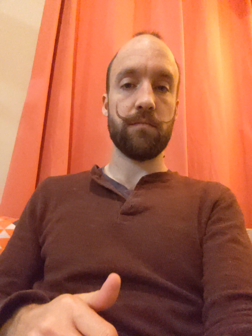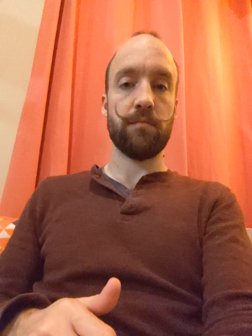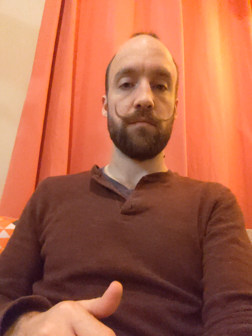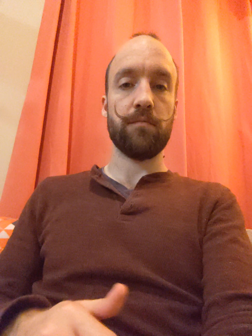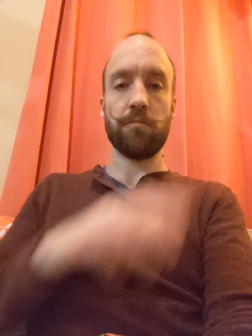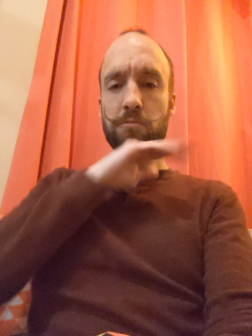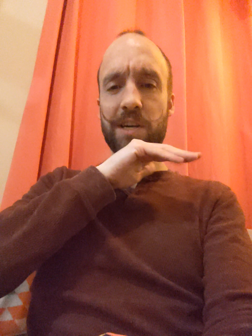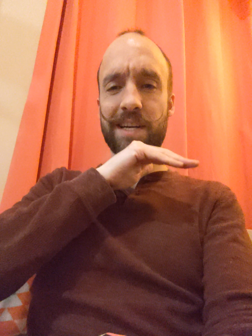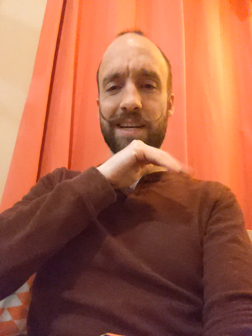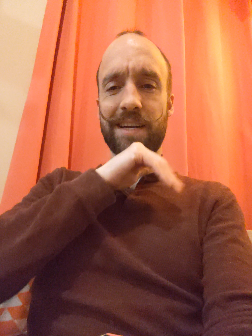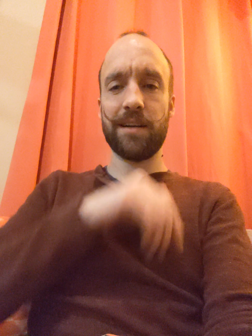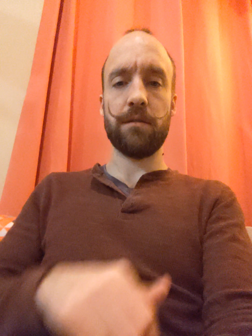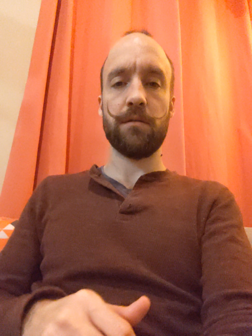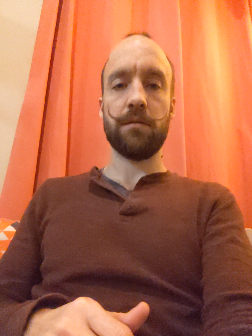pig